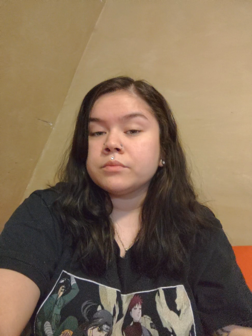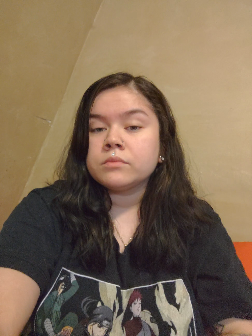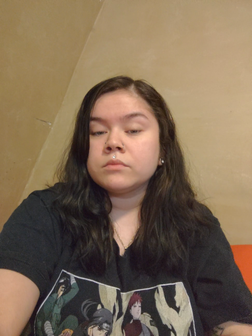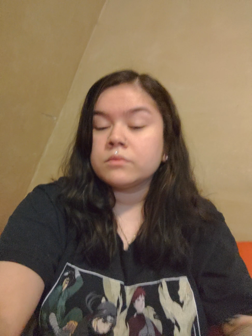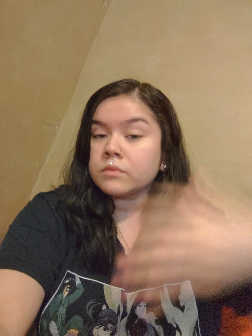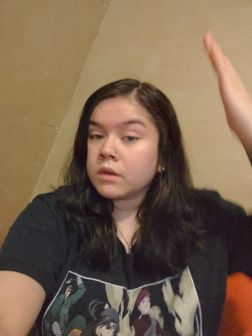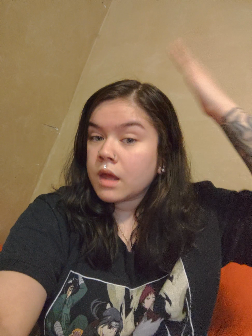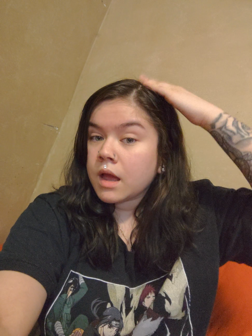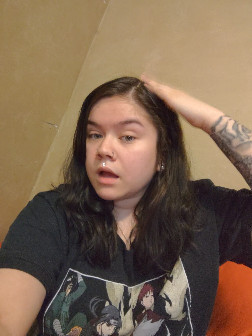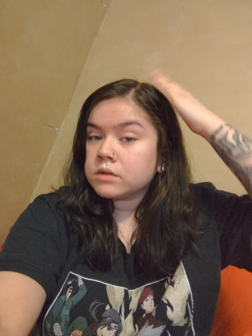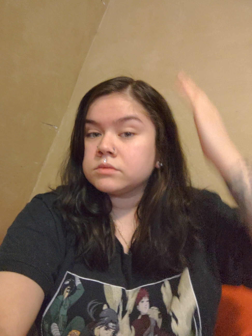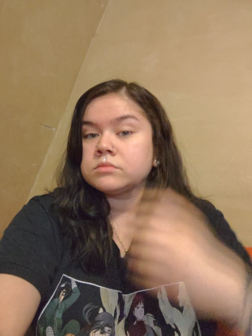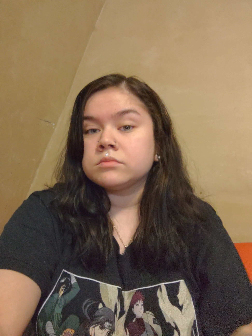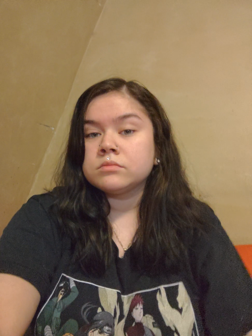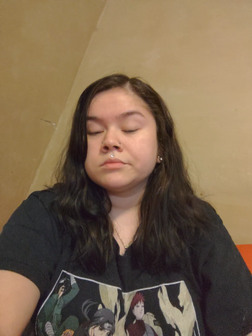hat